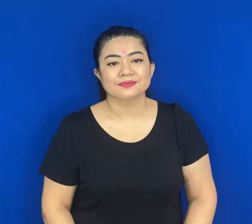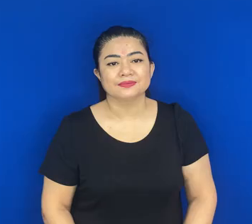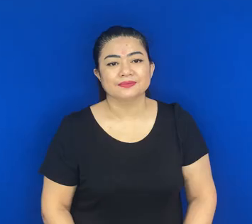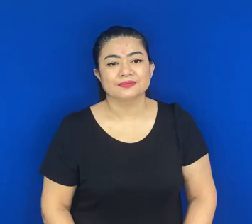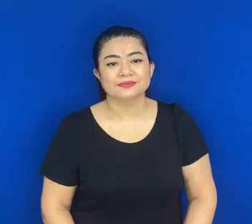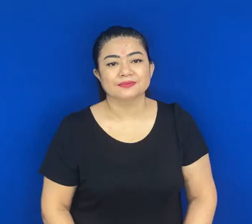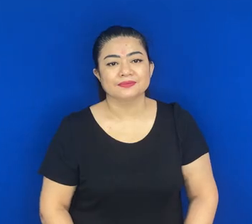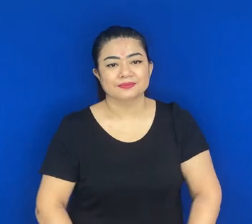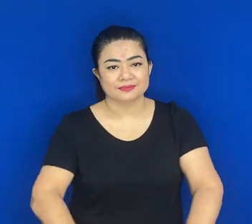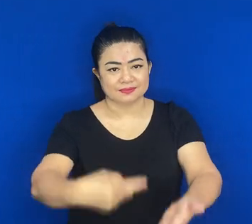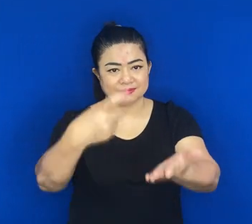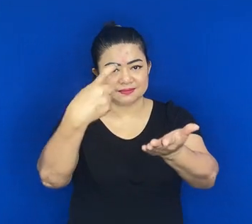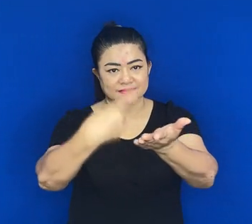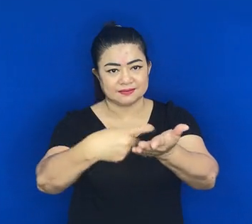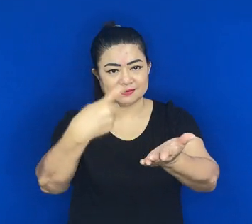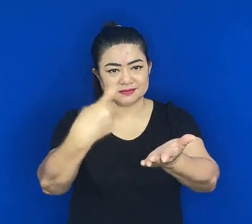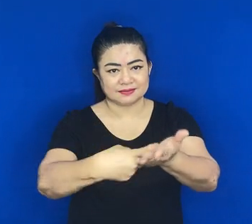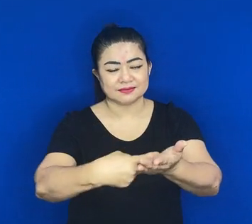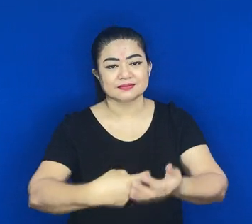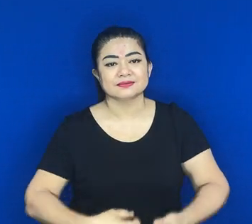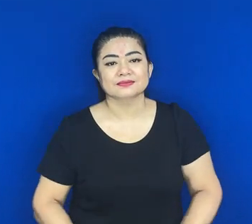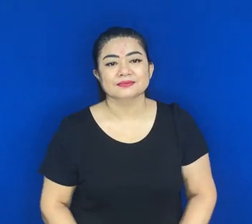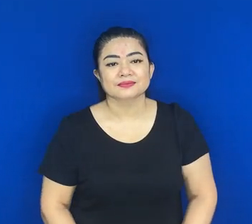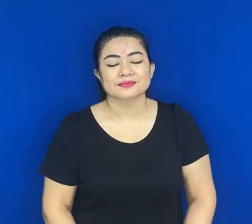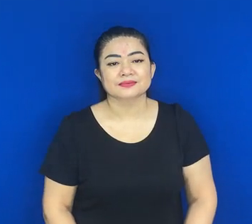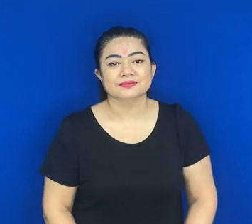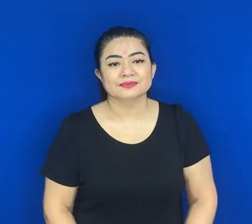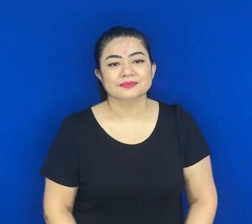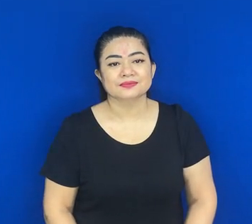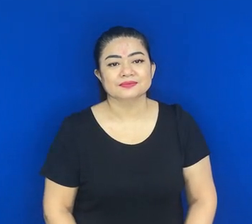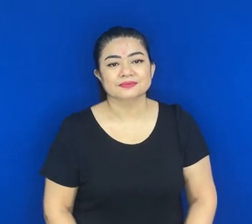shrimp